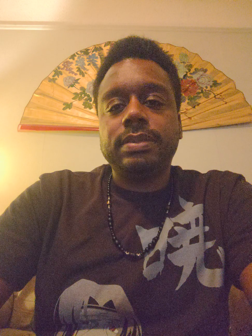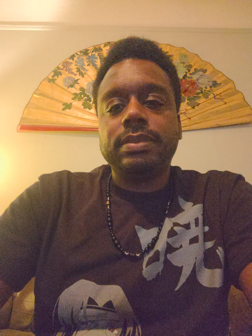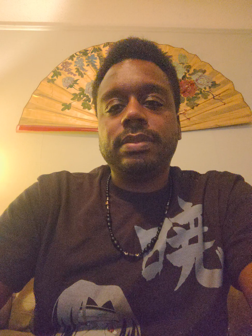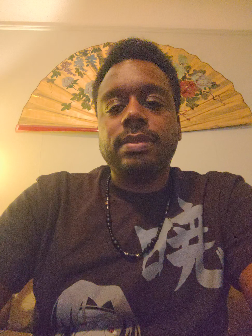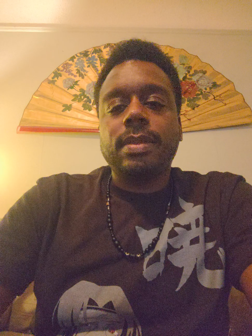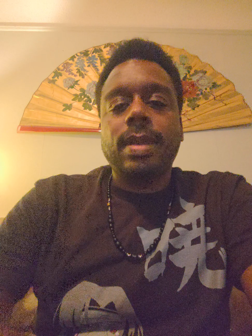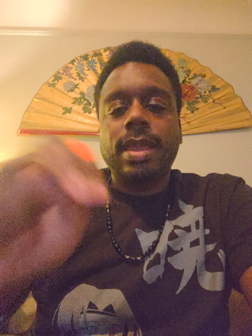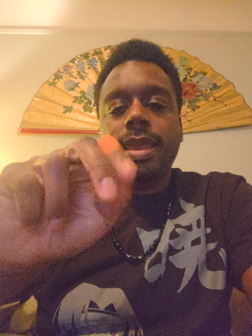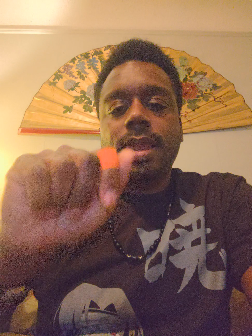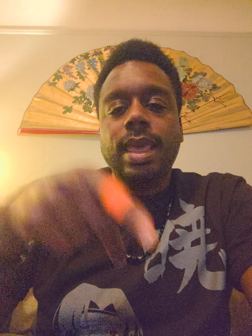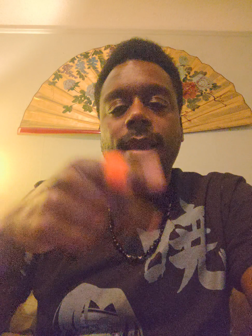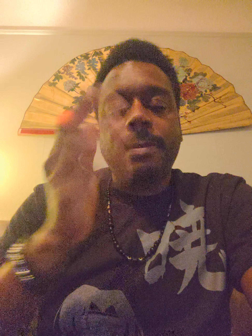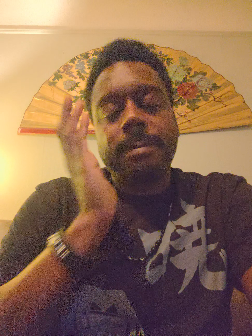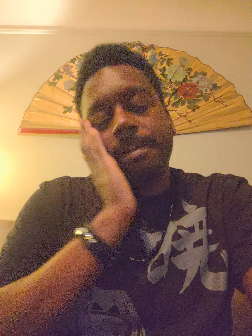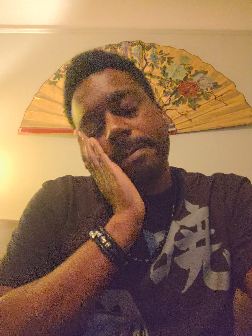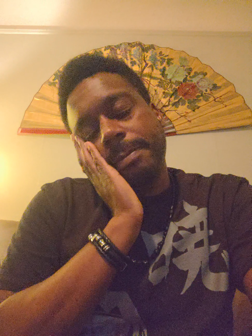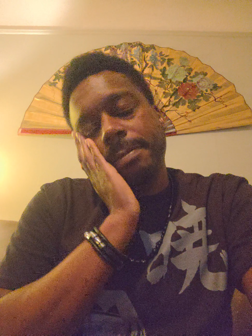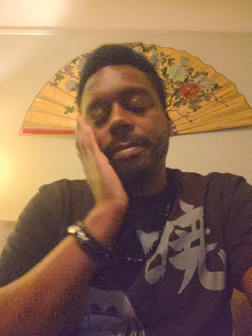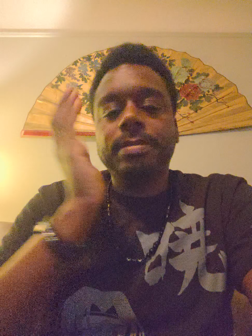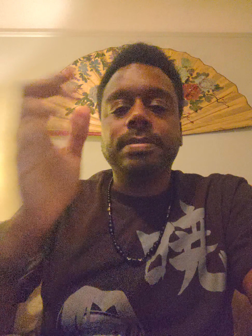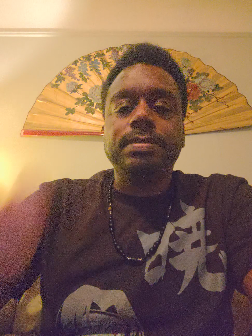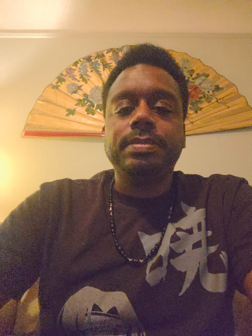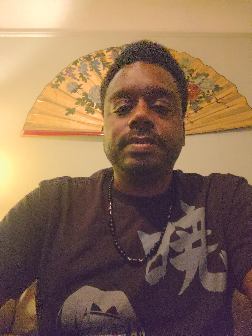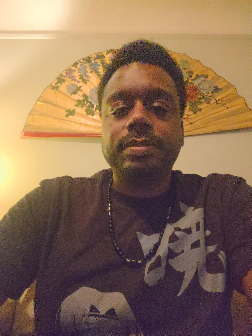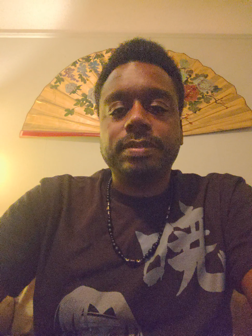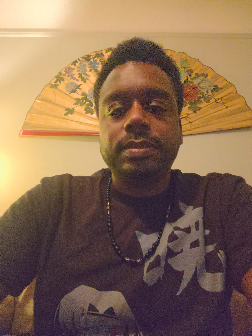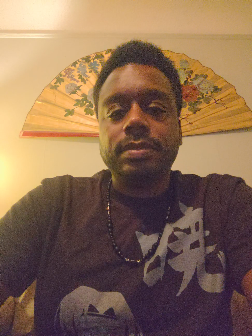nap